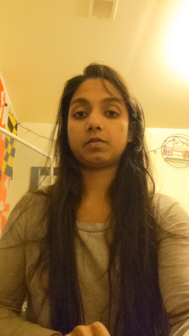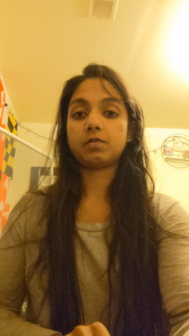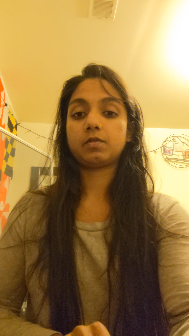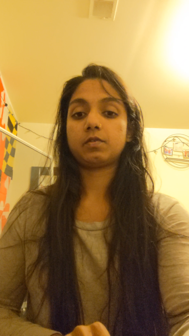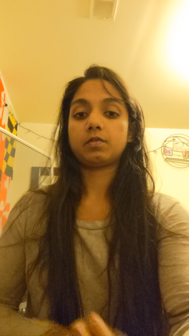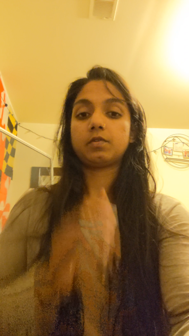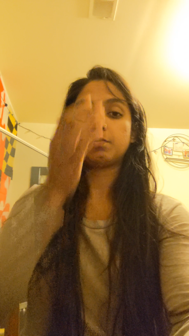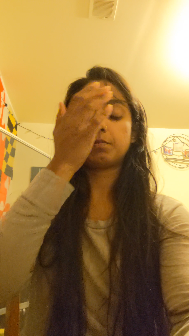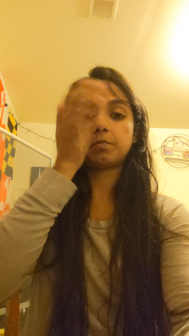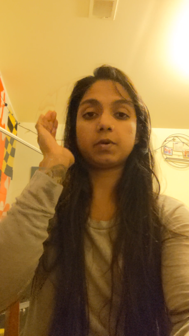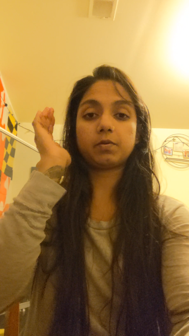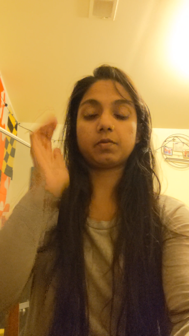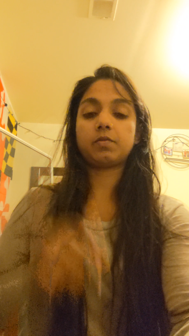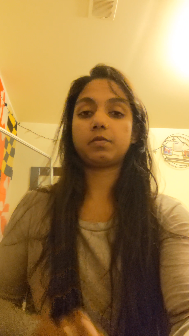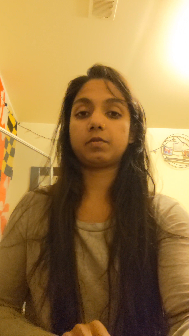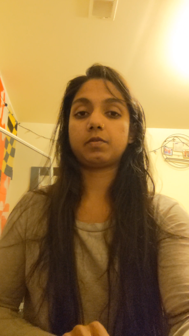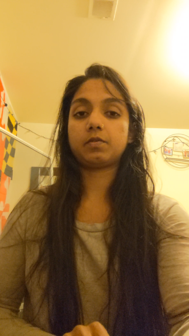peekaboo